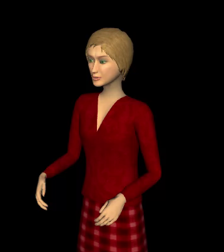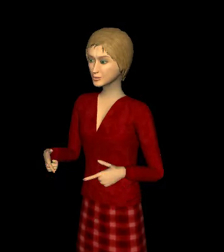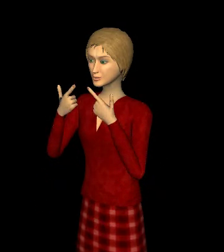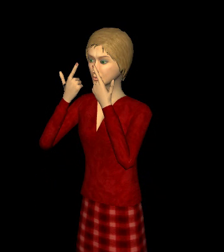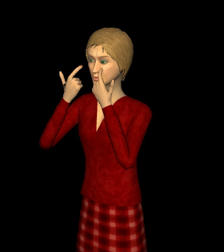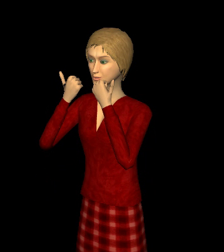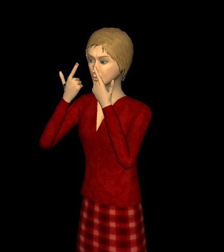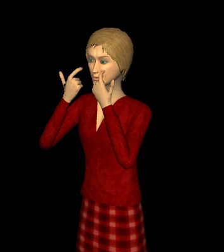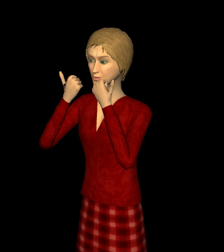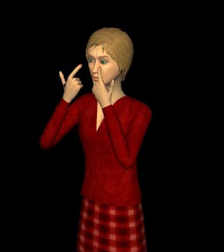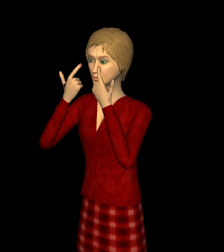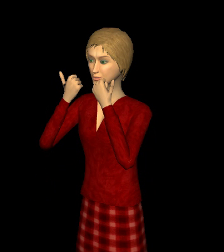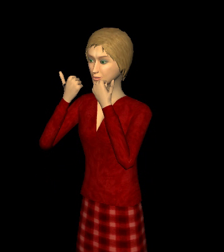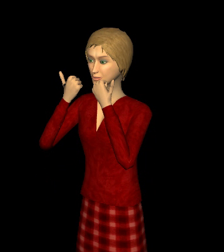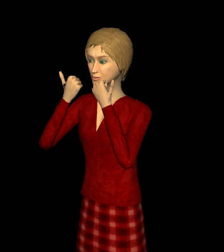يبكي